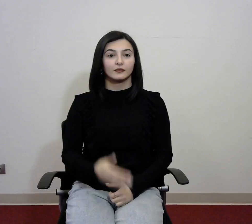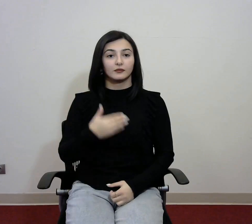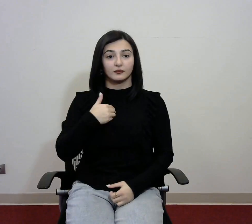mən